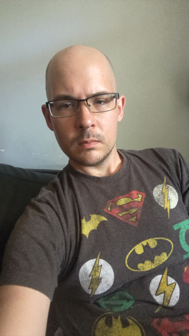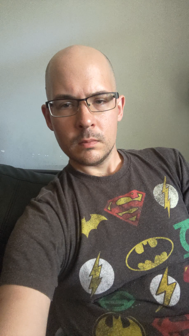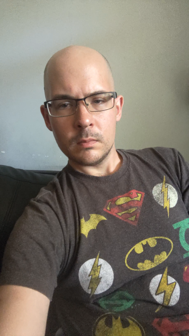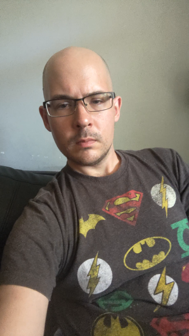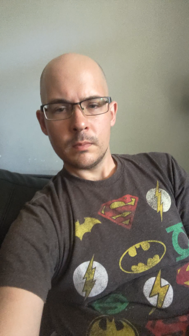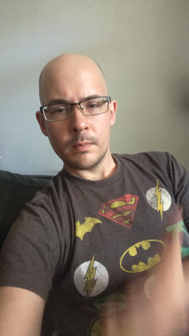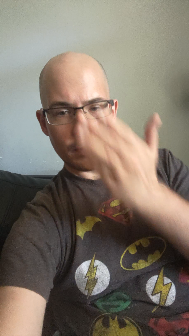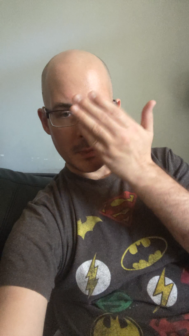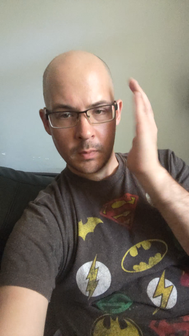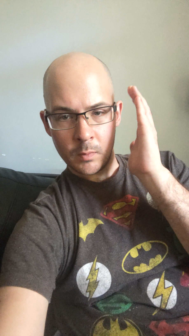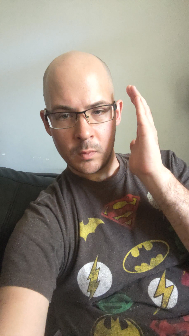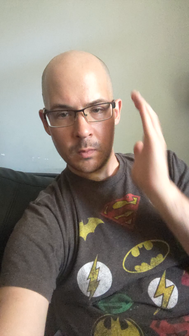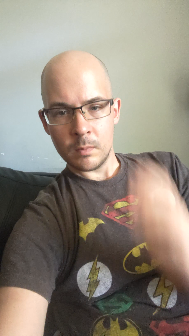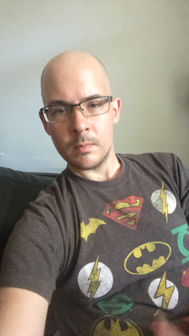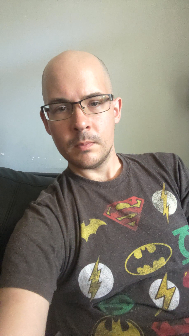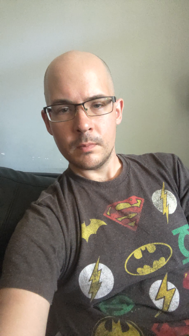peekaboo